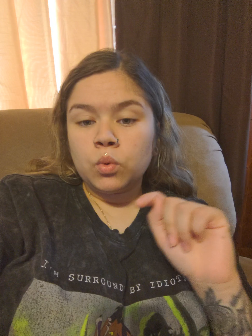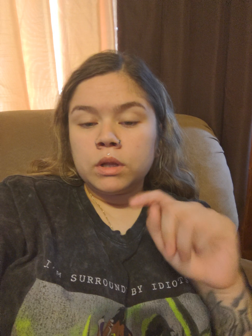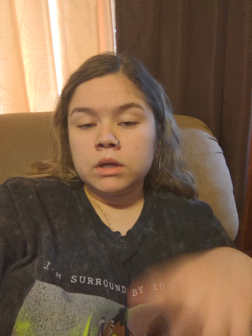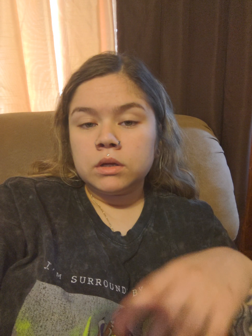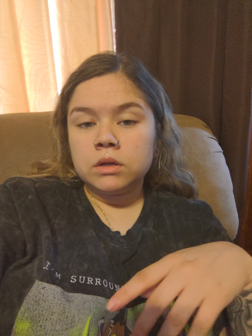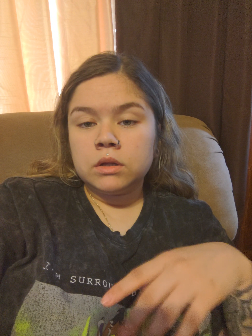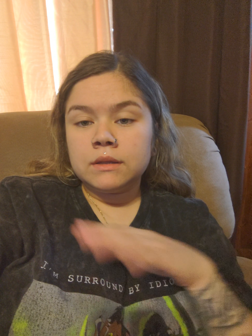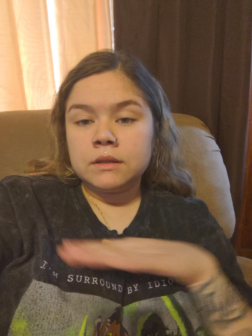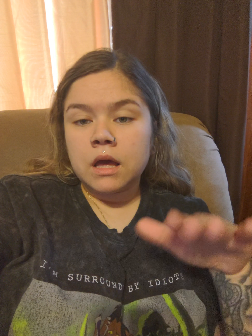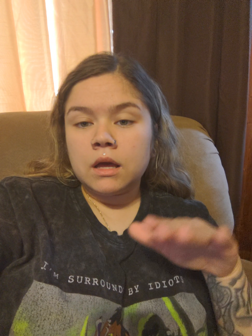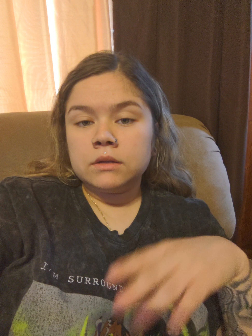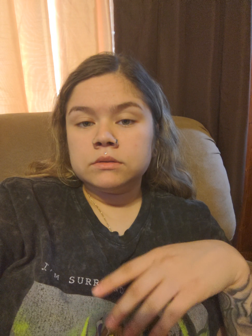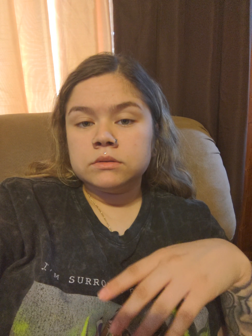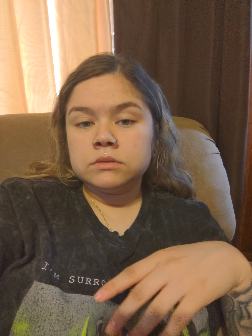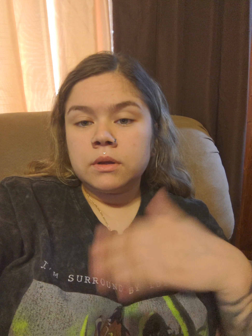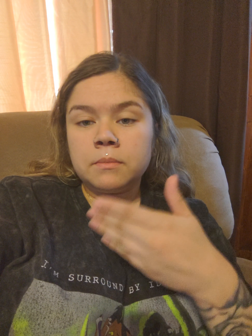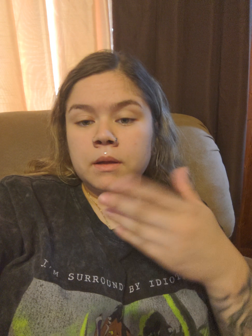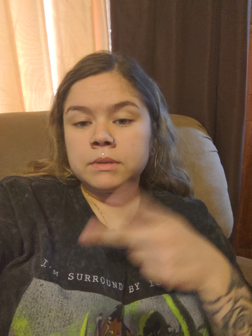nice